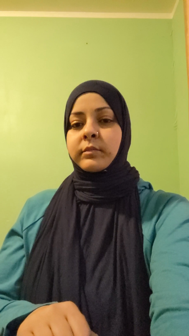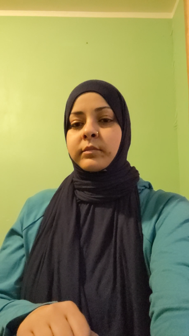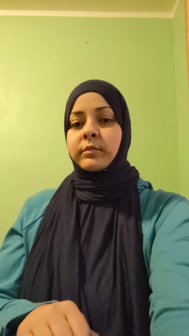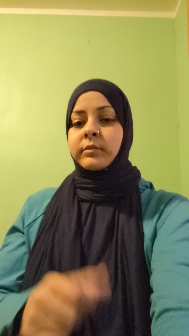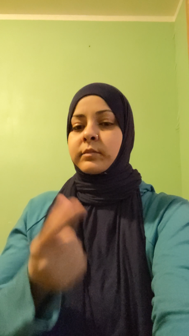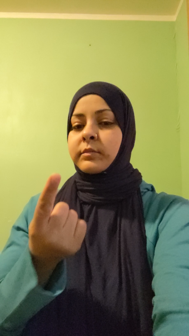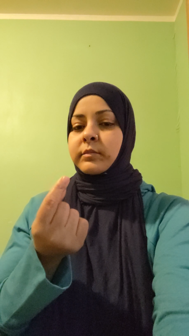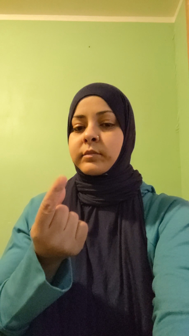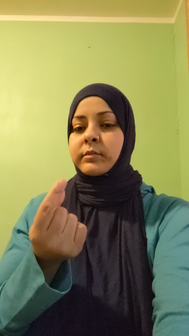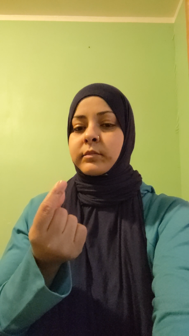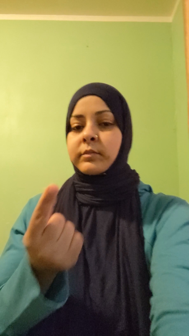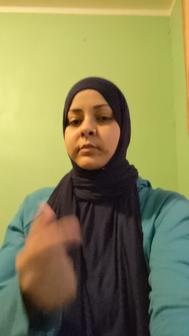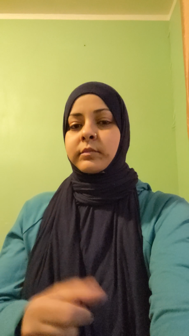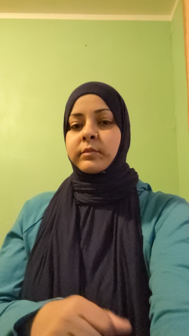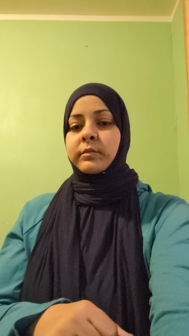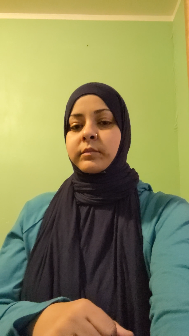do